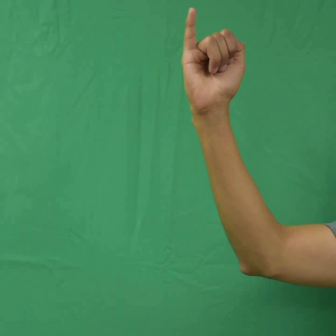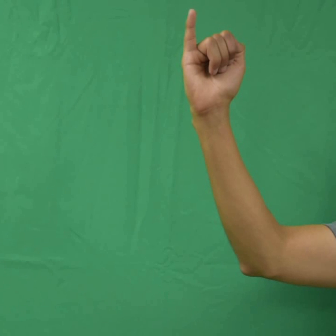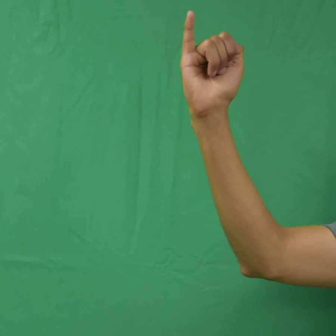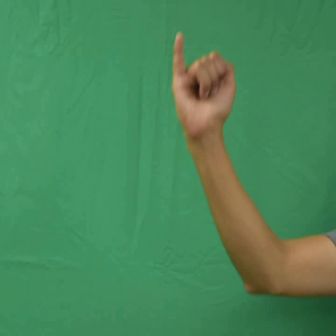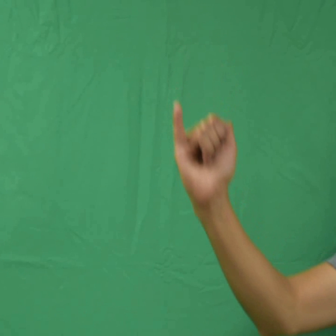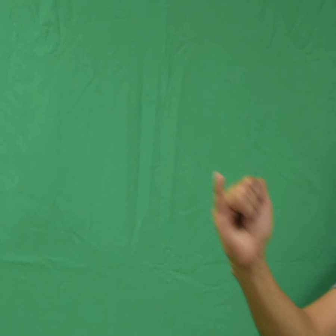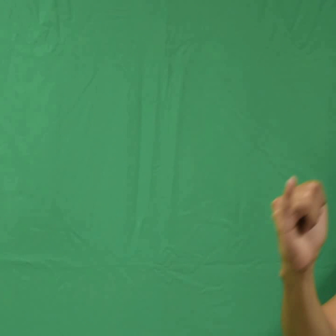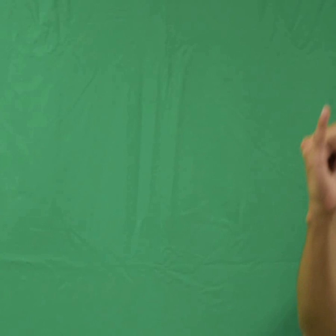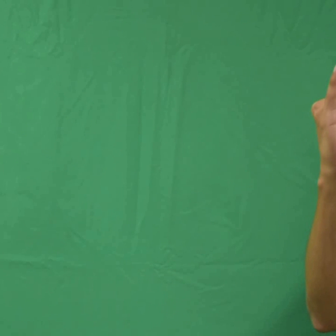J